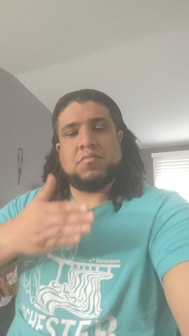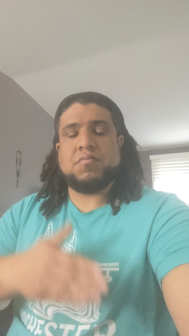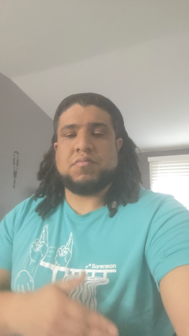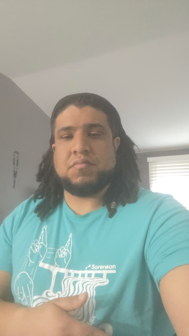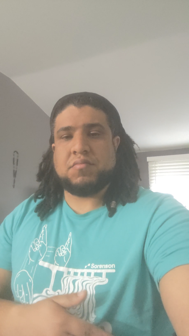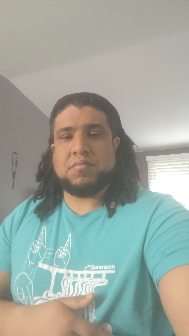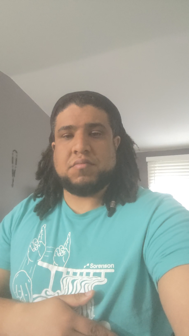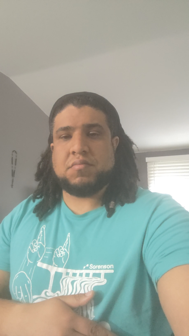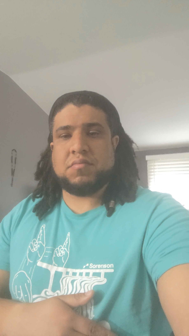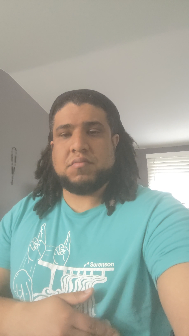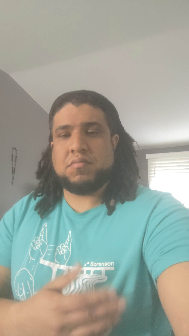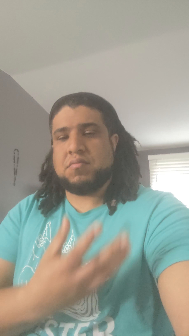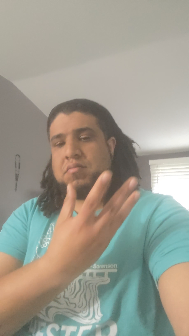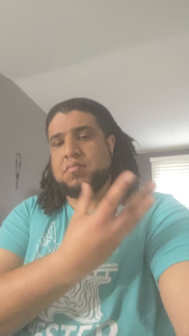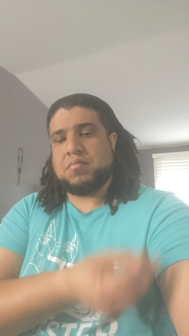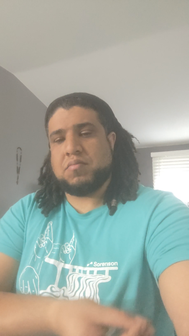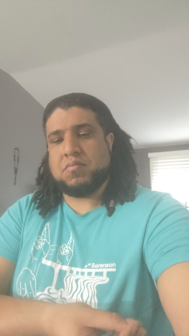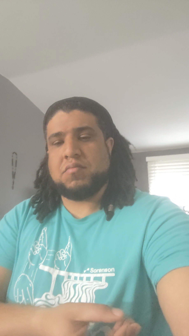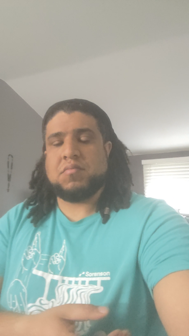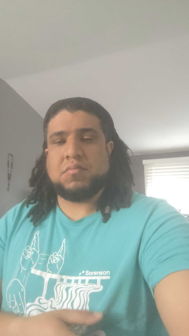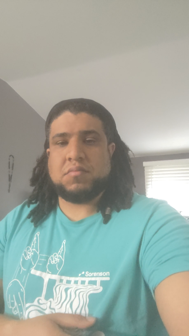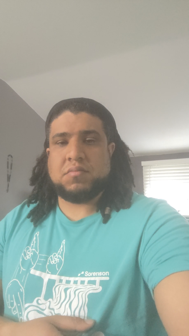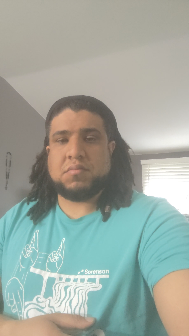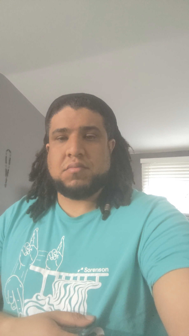poor